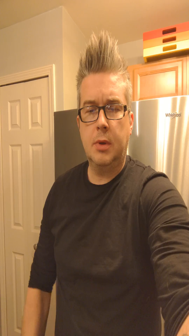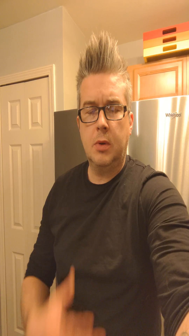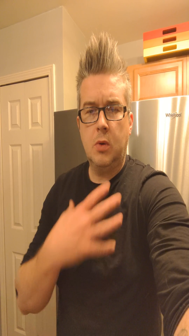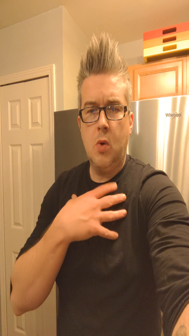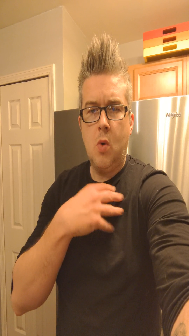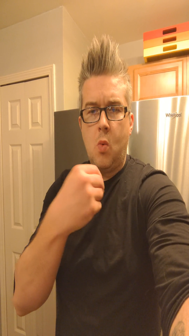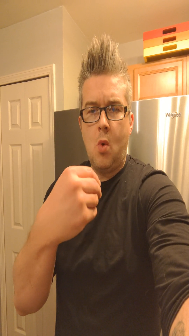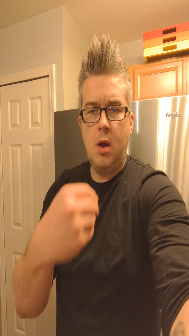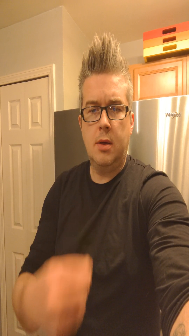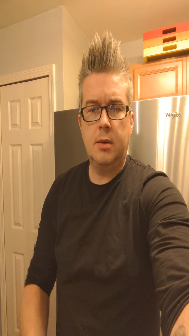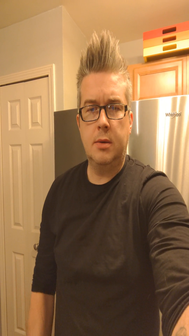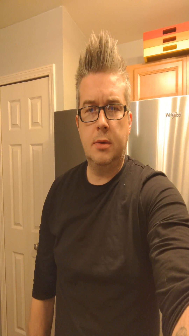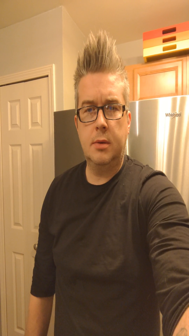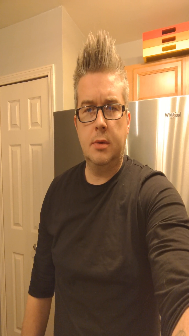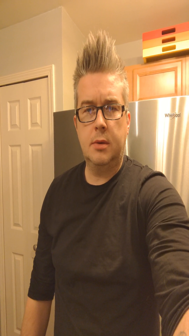white